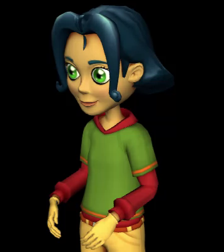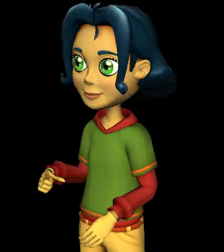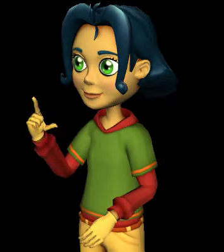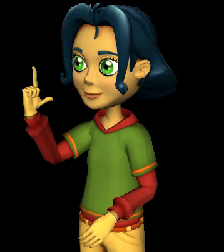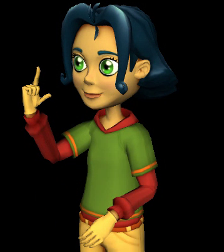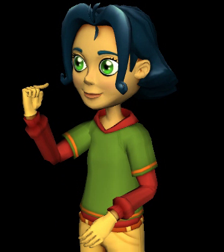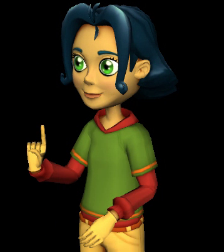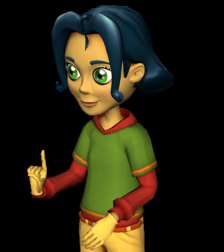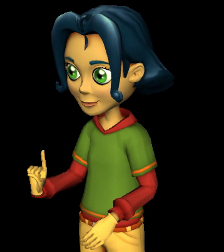والدين